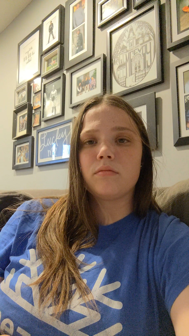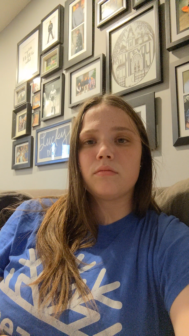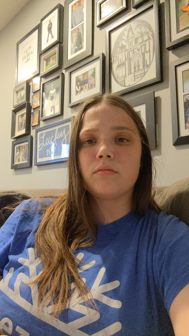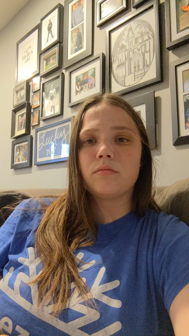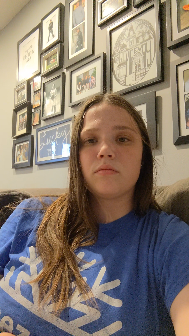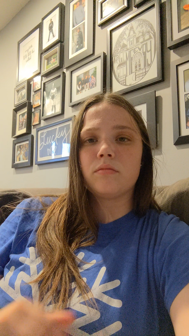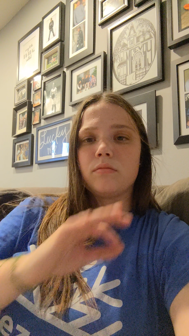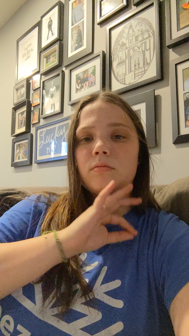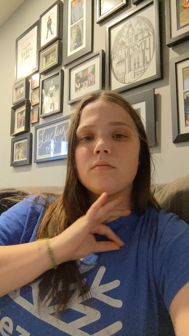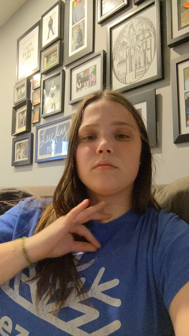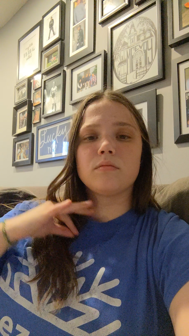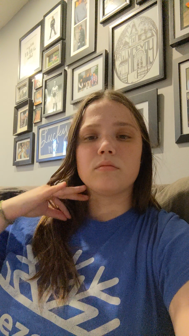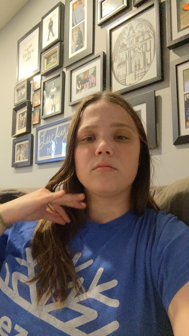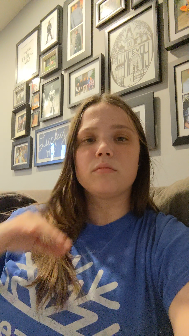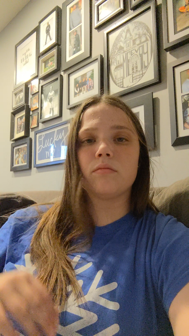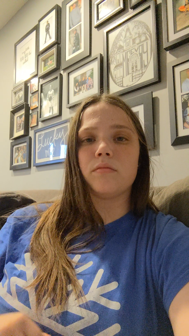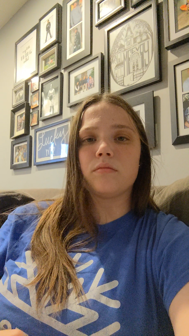beads